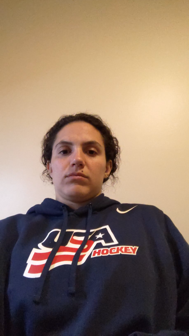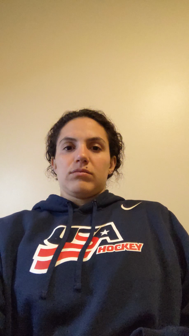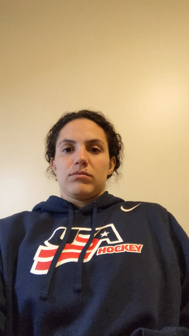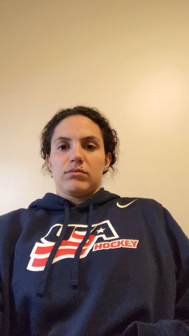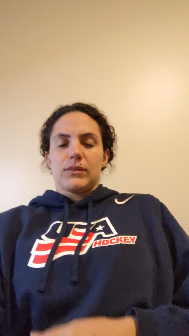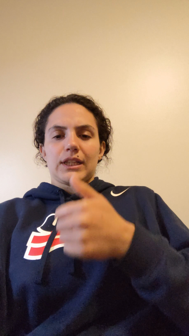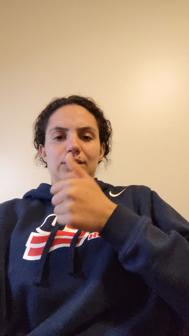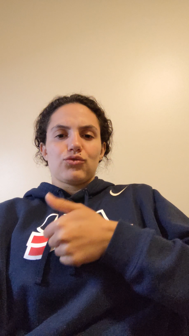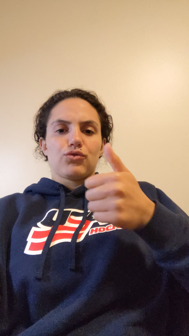each